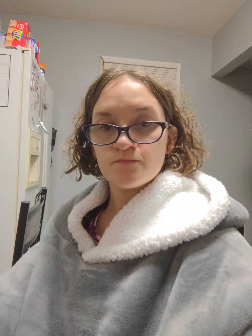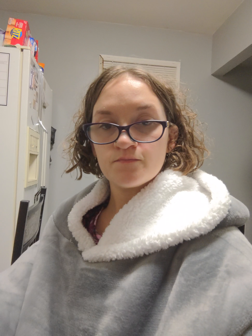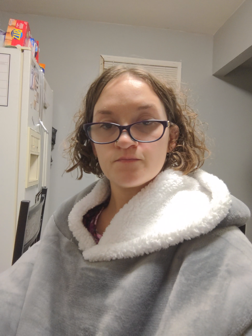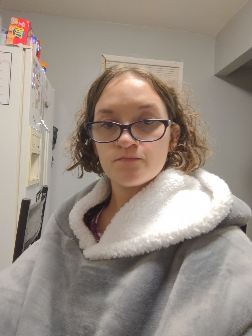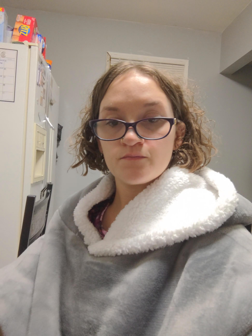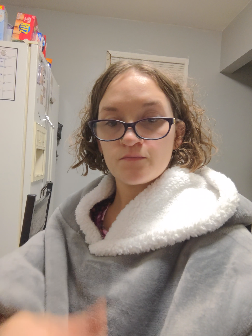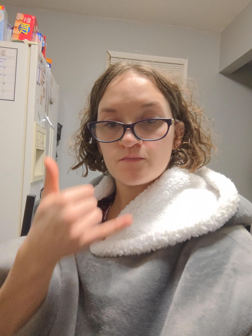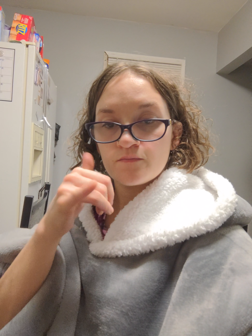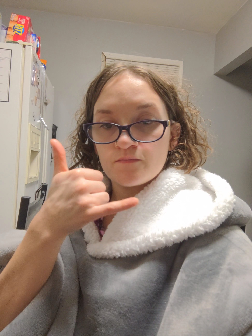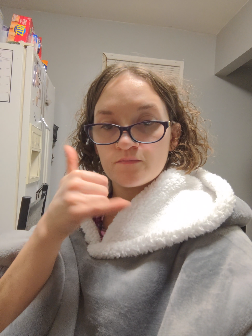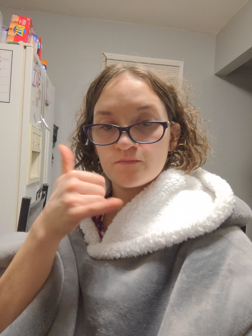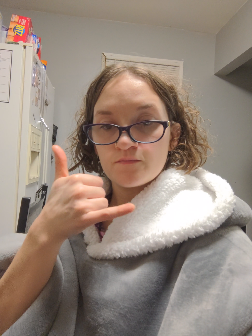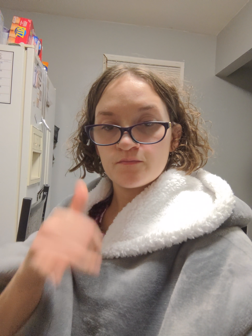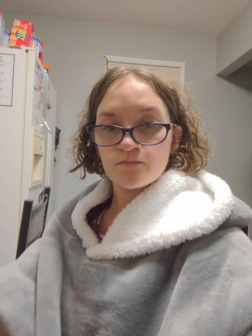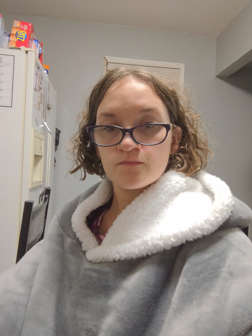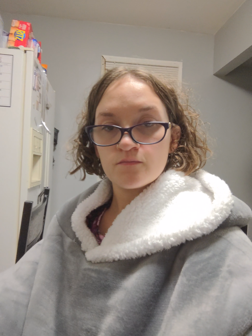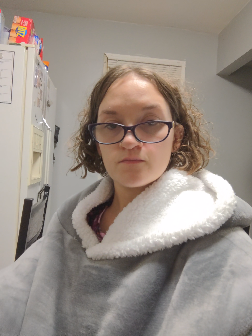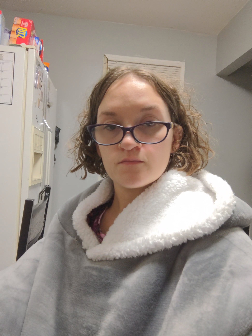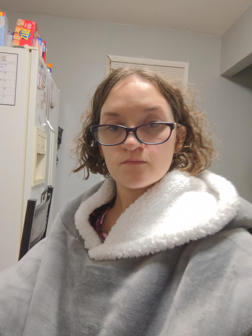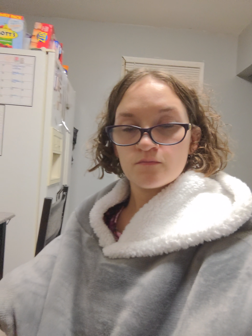yellow